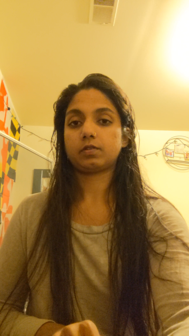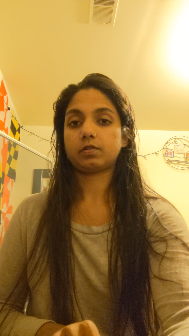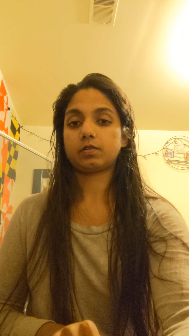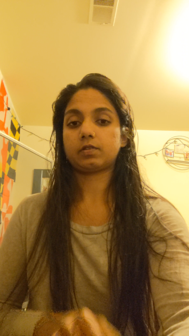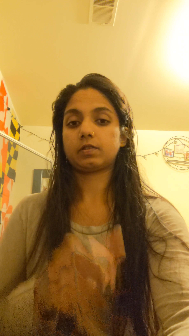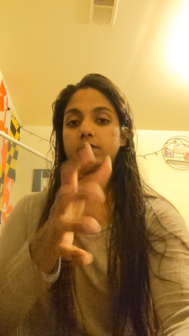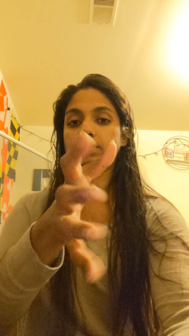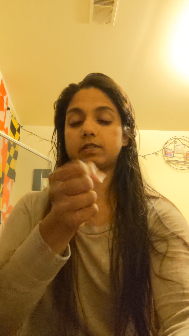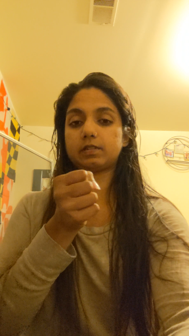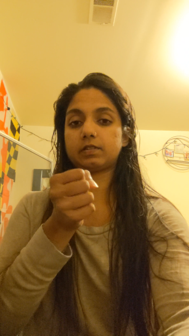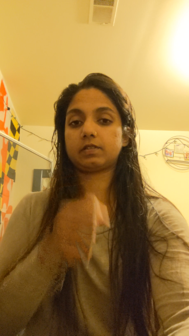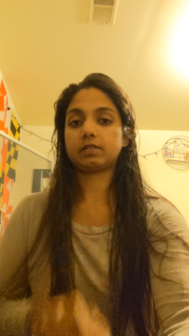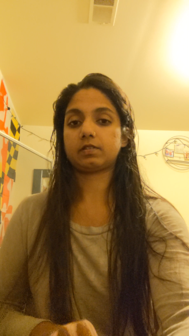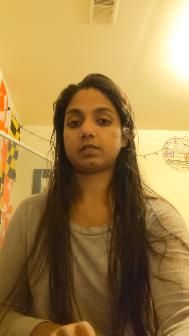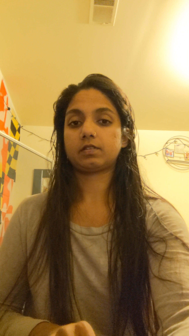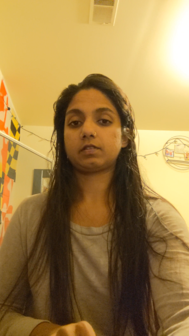get